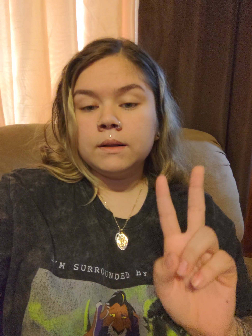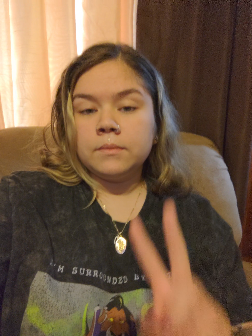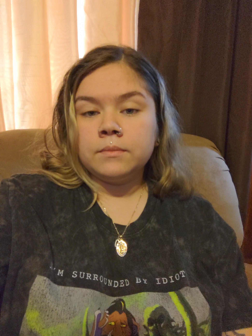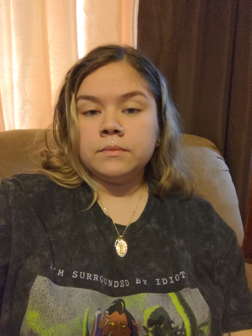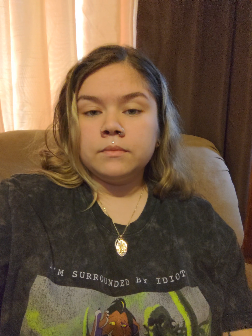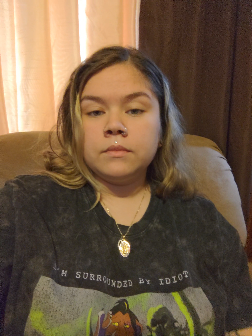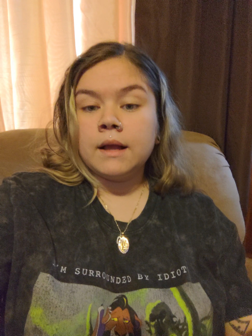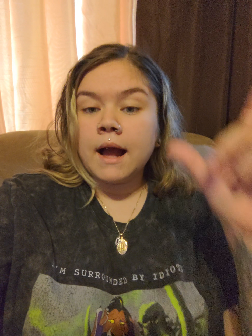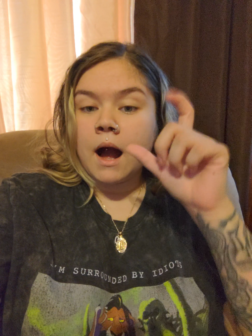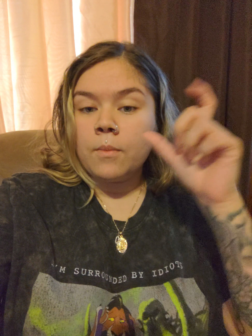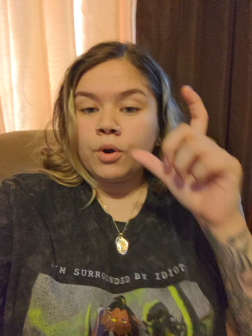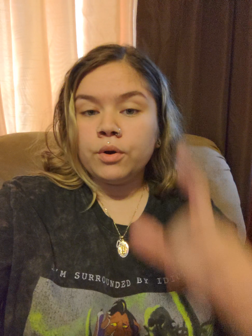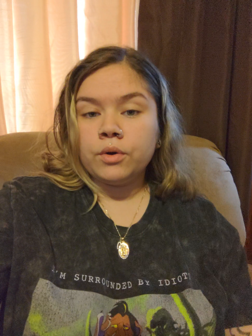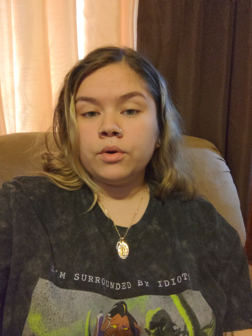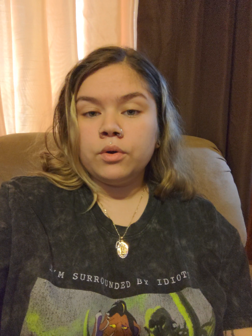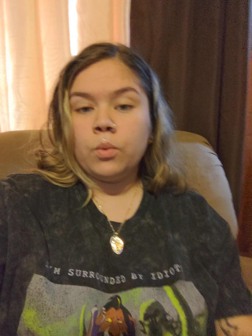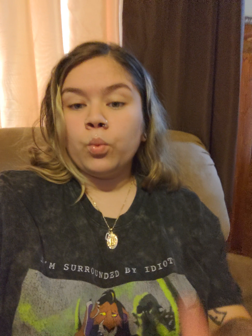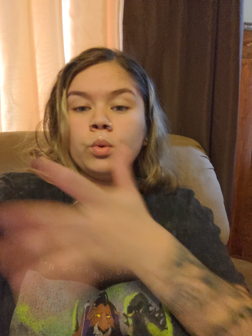camera